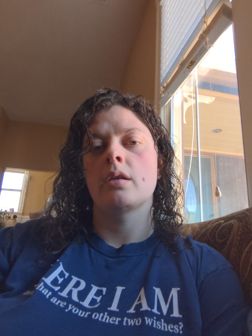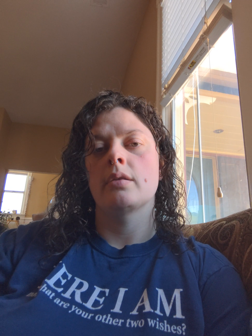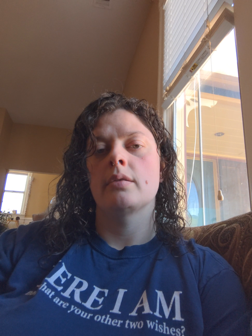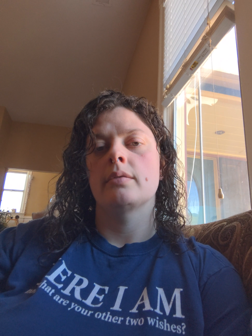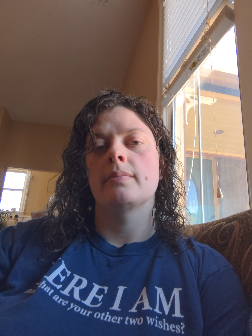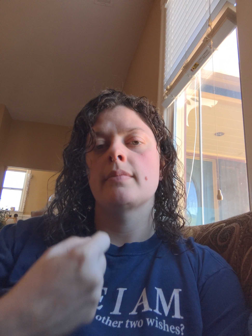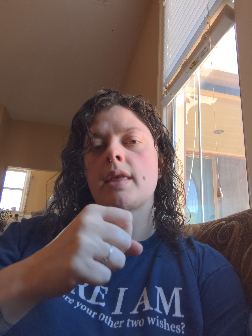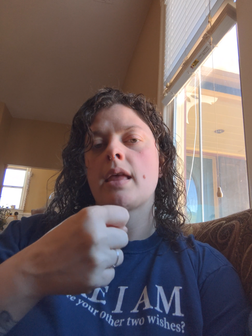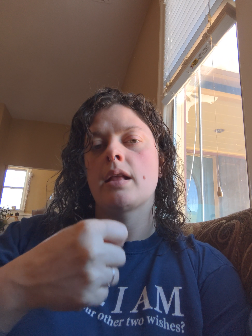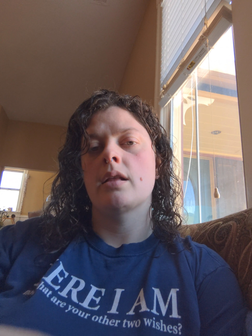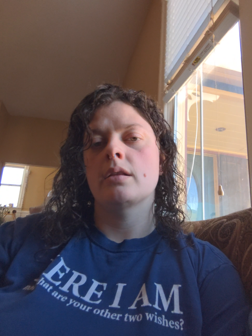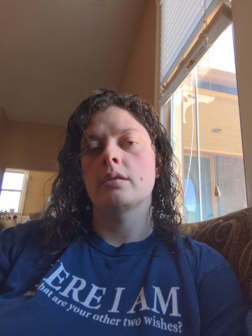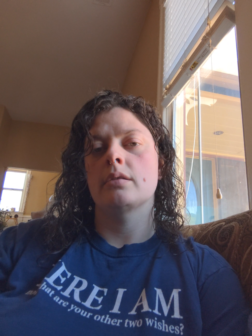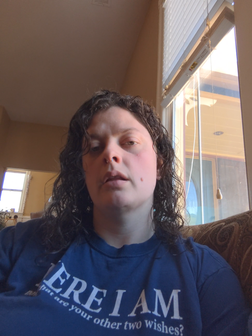make